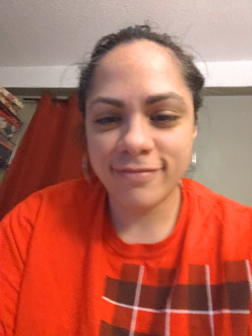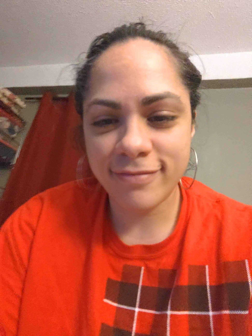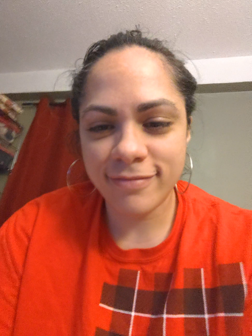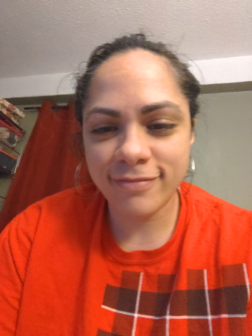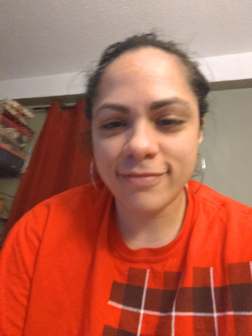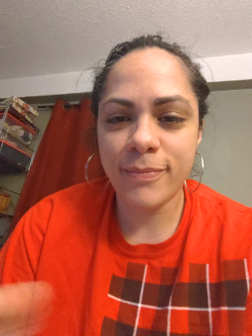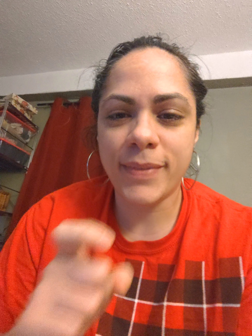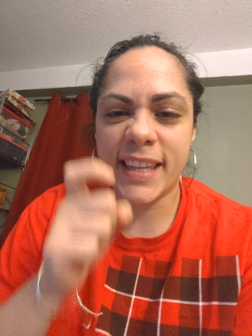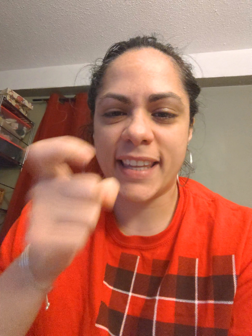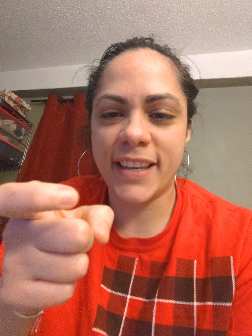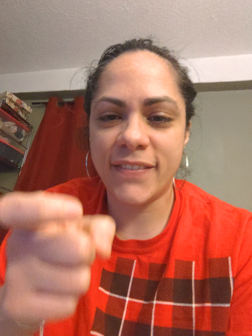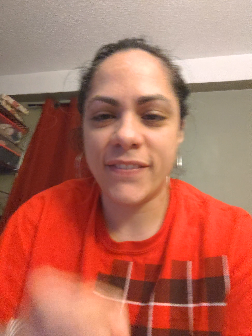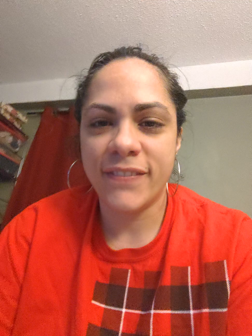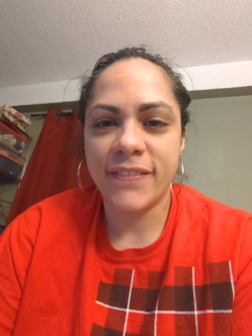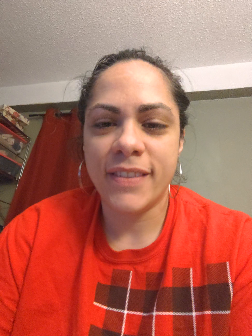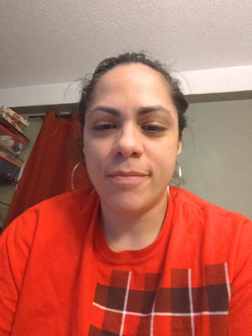gift